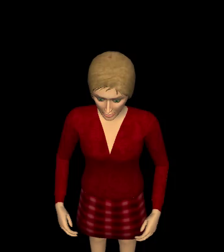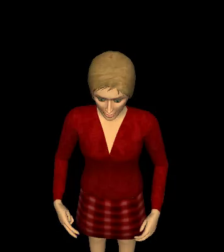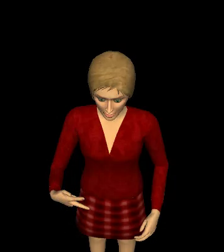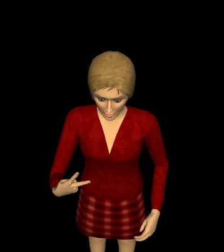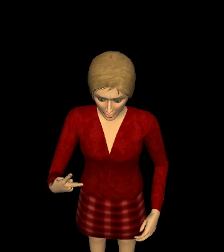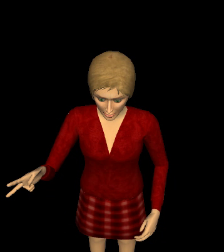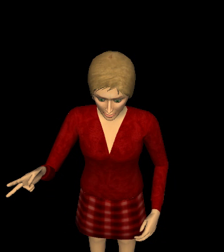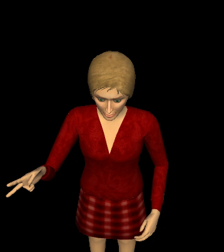ينتمي إلى